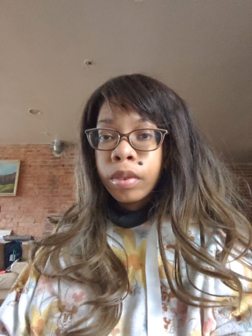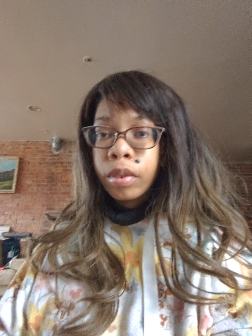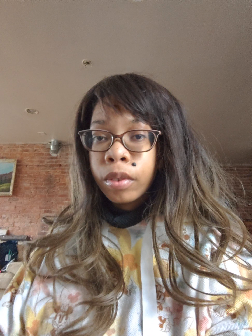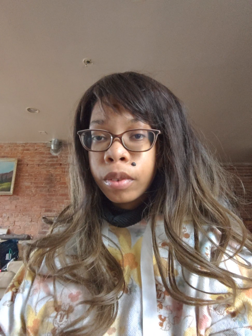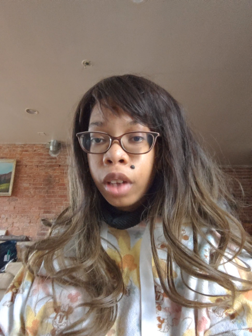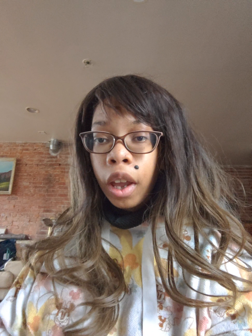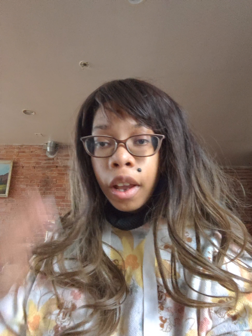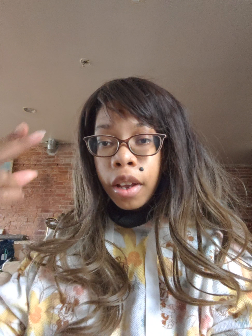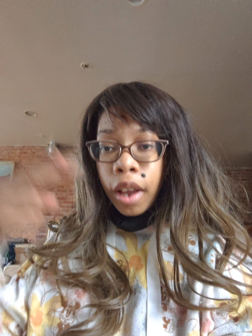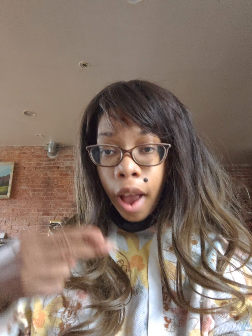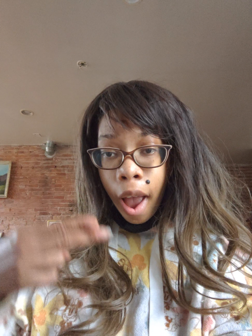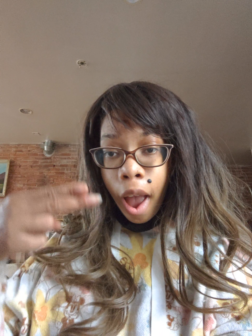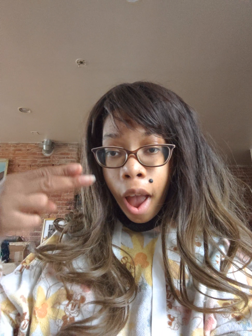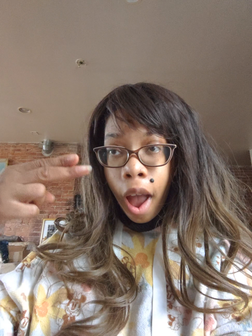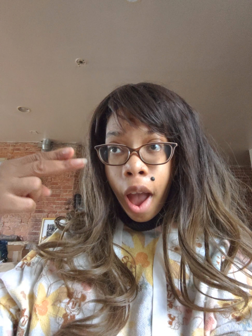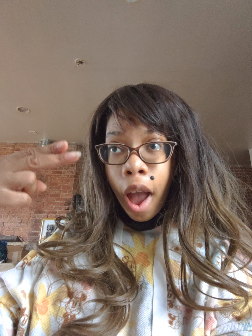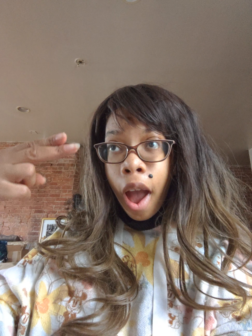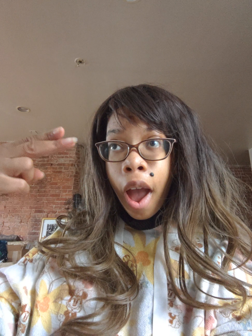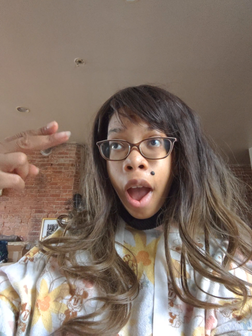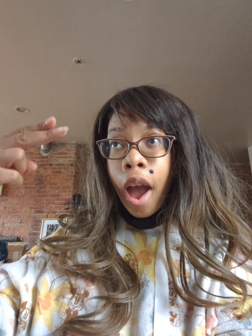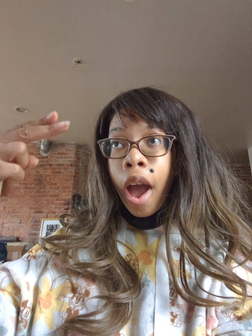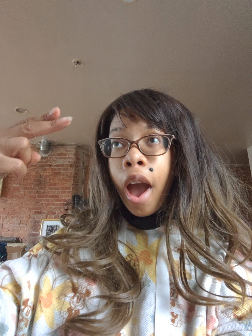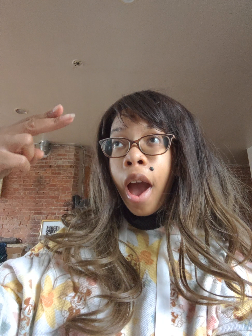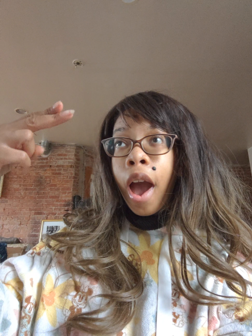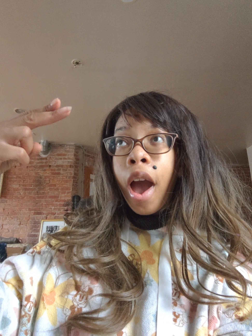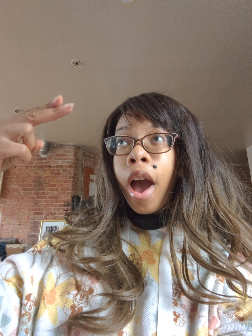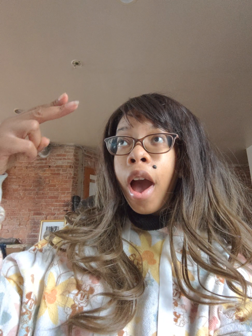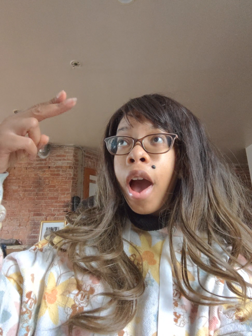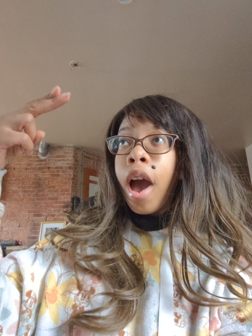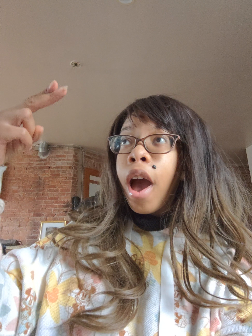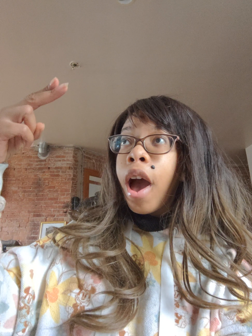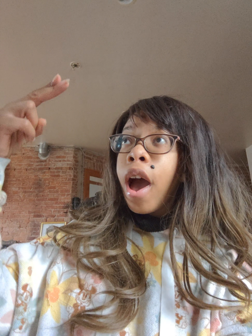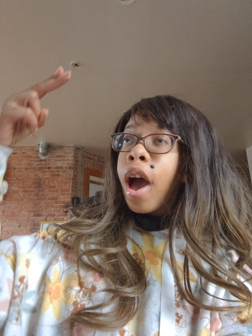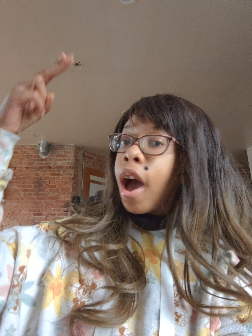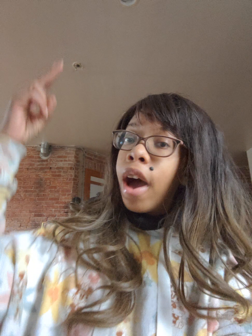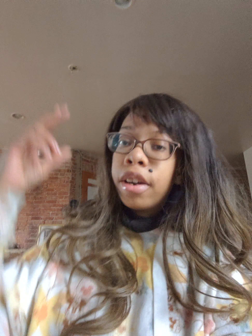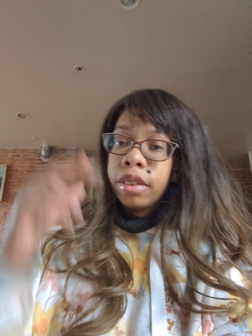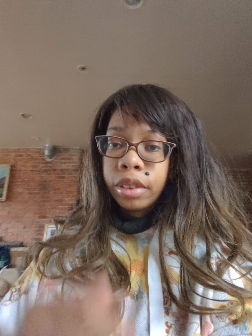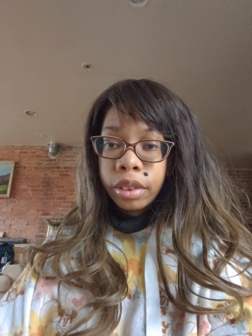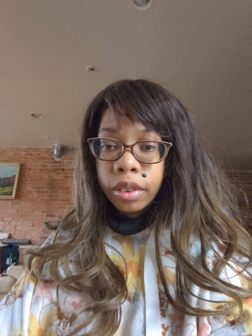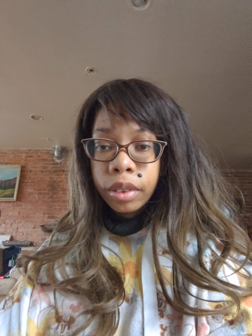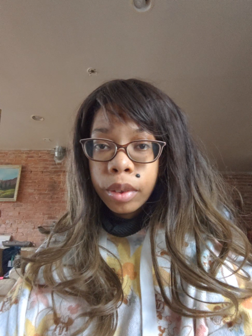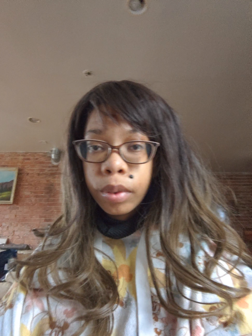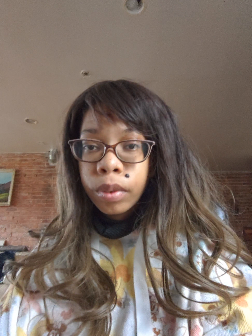high